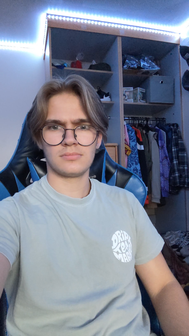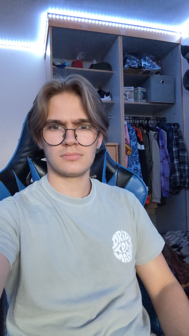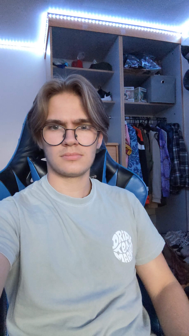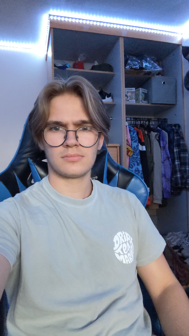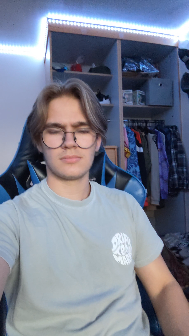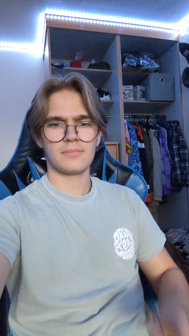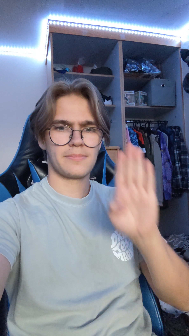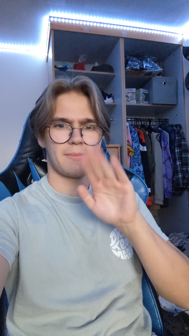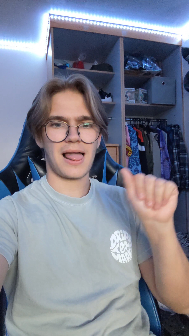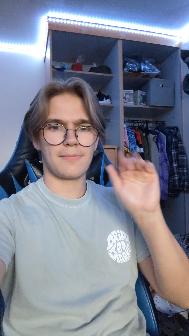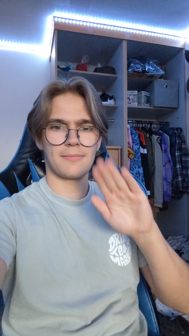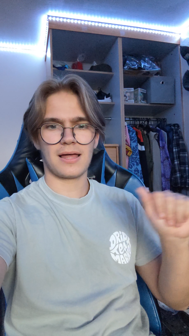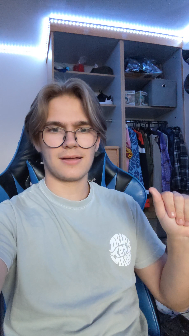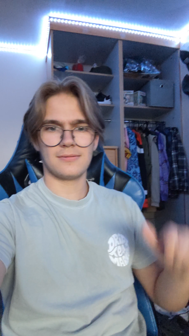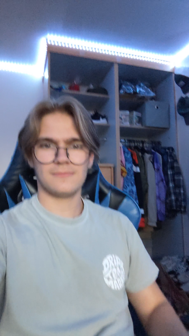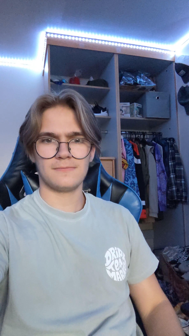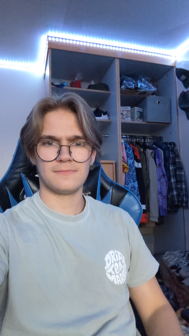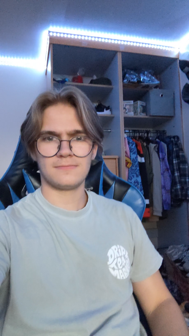baa baa